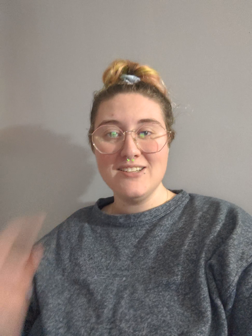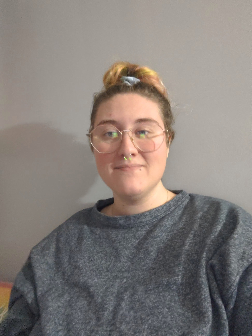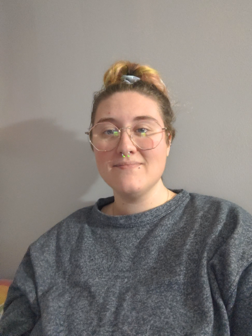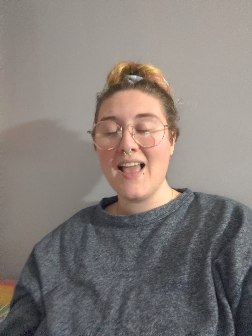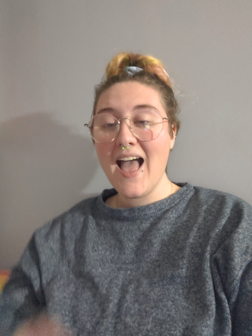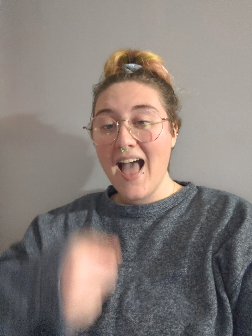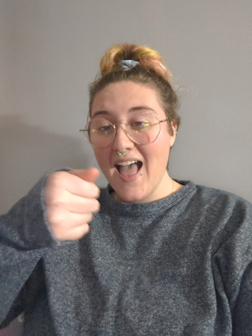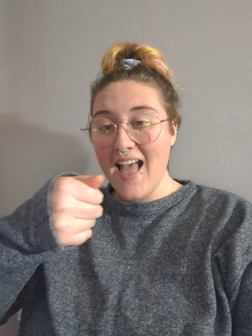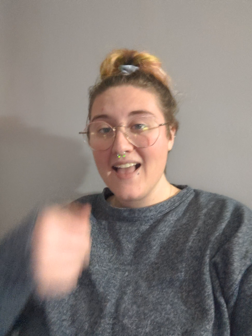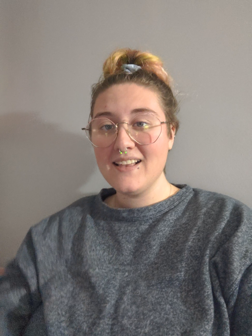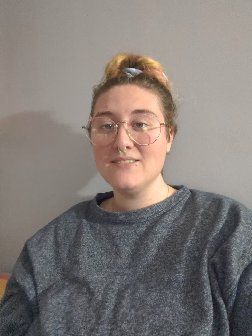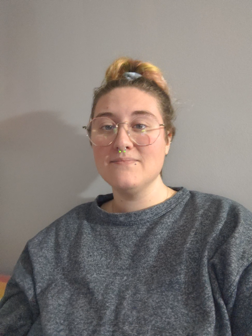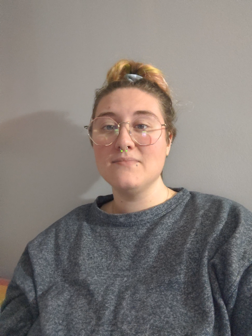hide